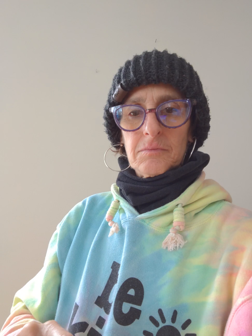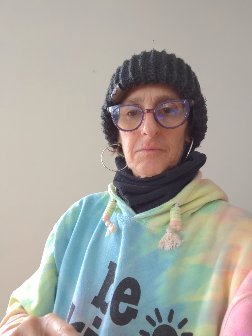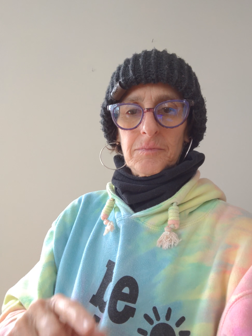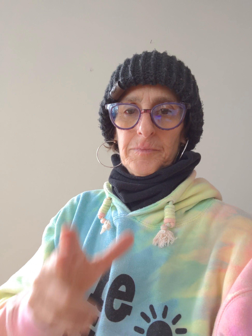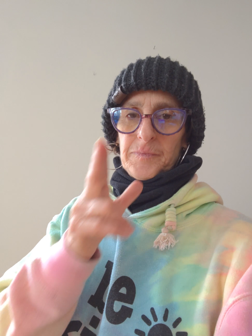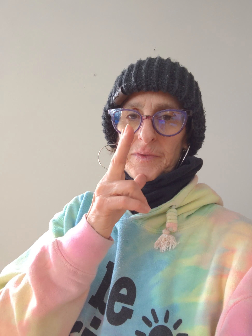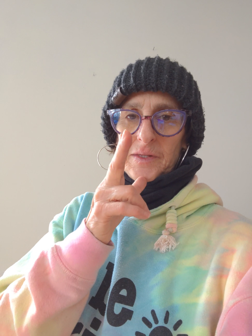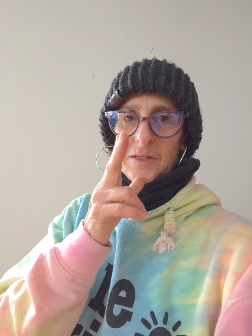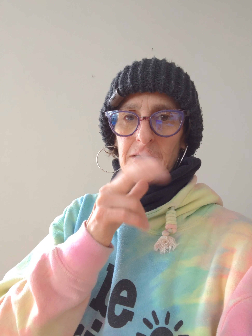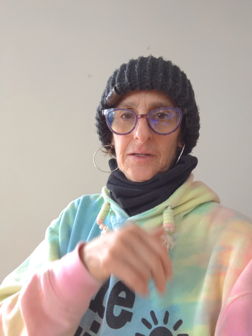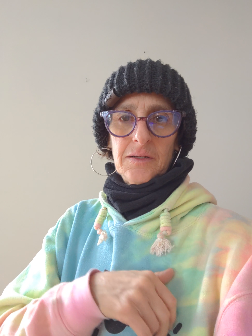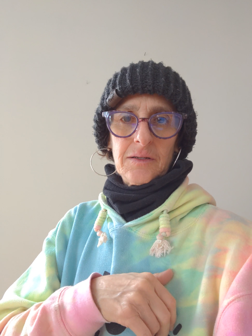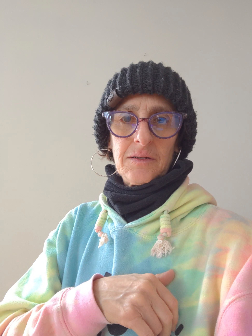hen